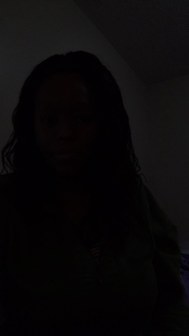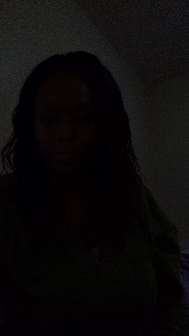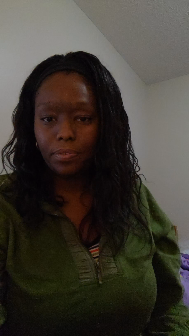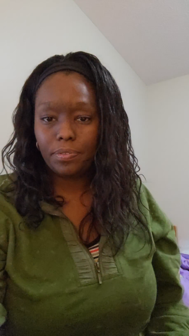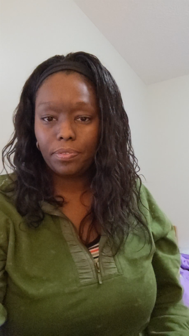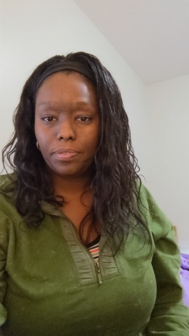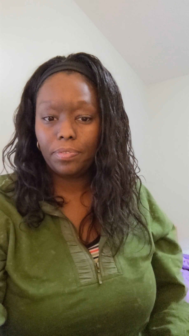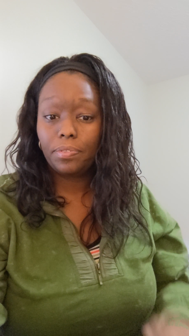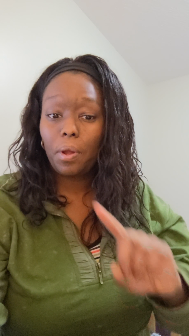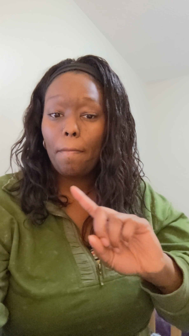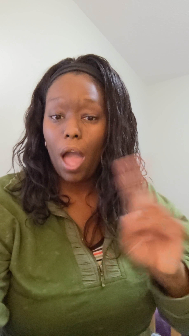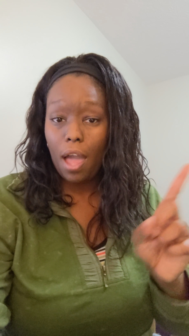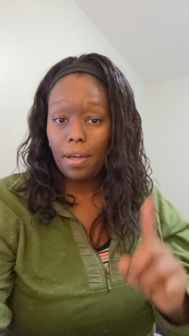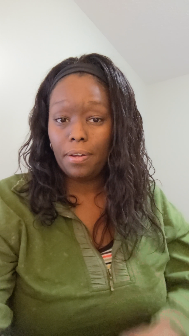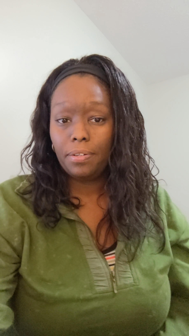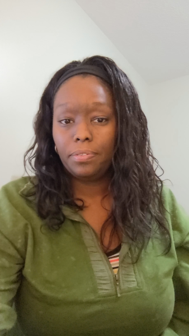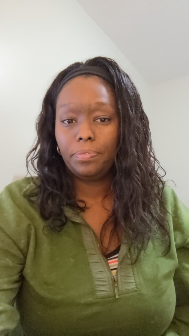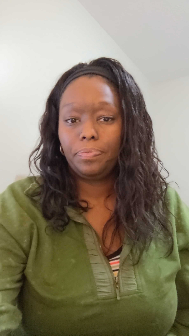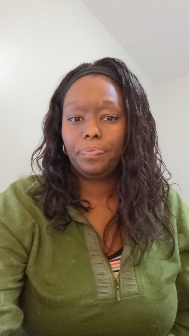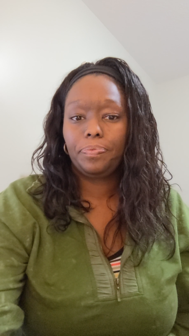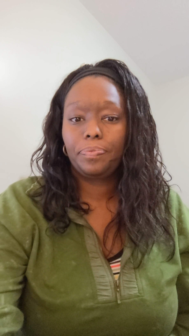but